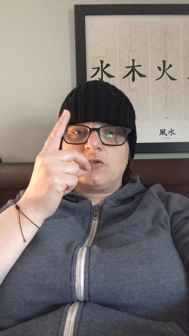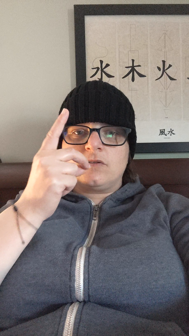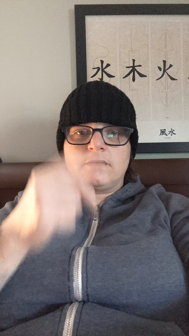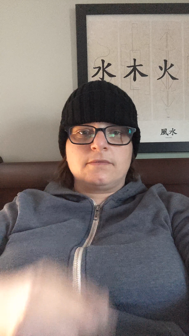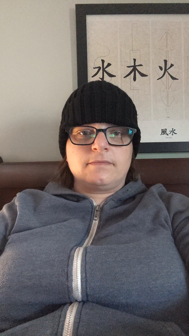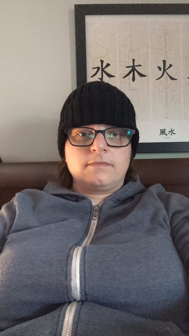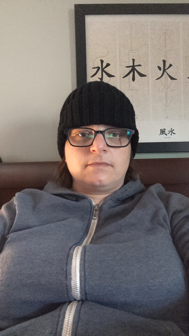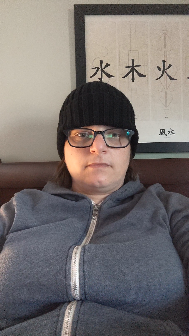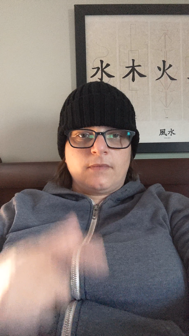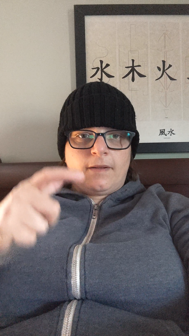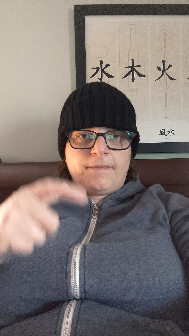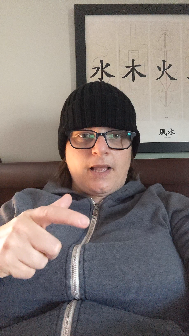plate